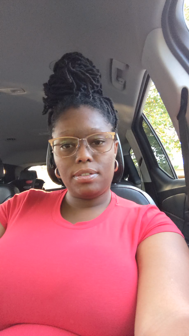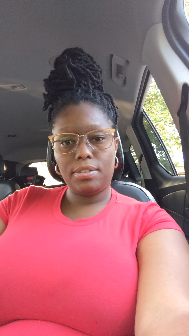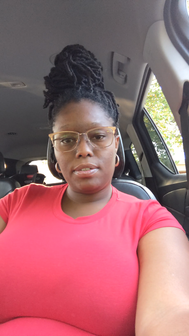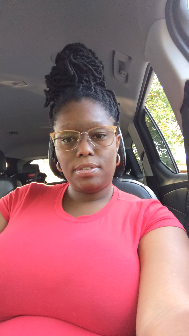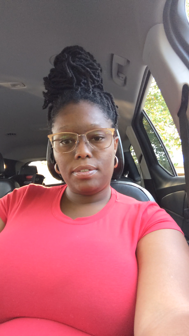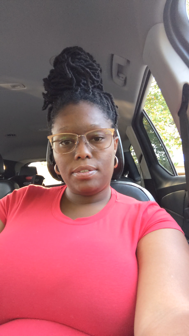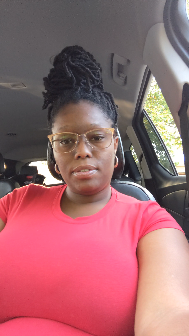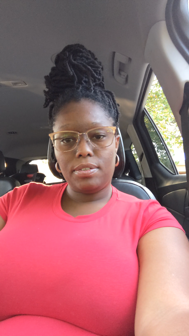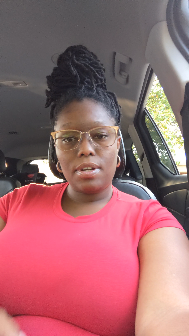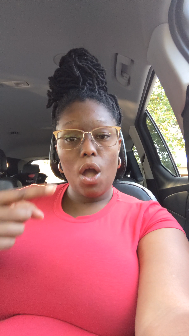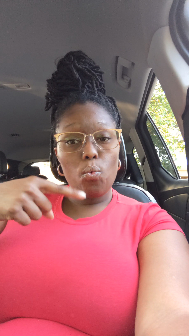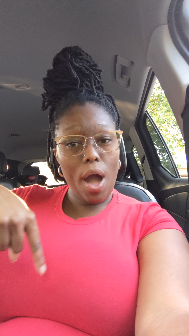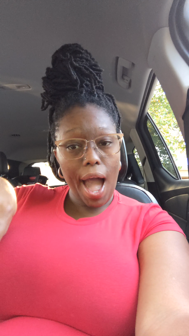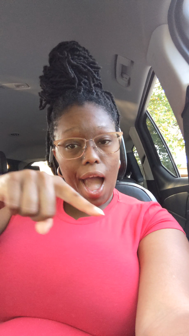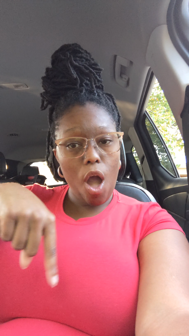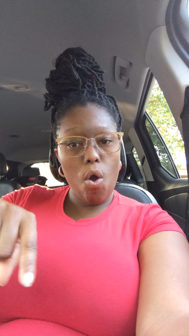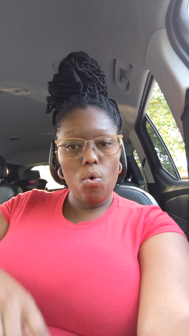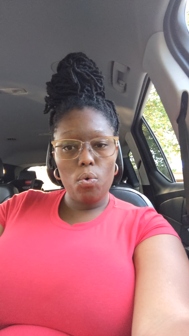around